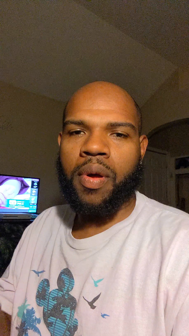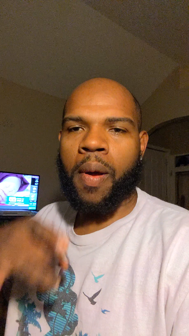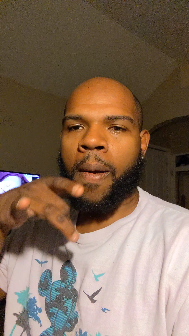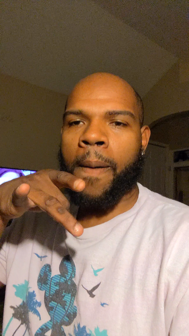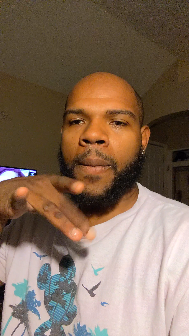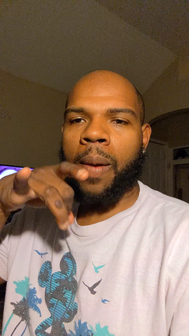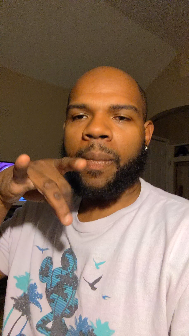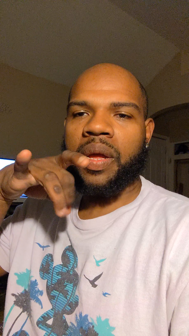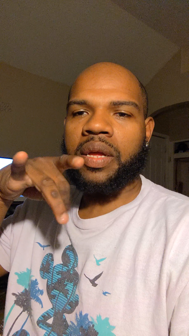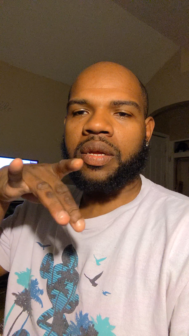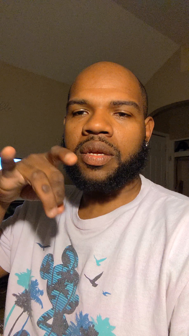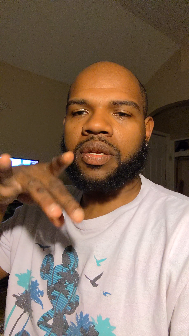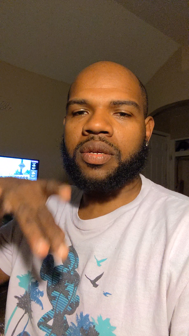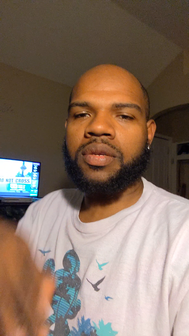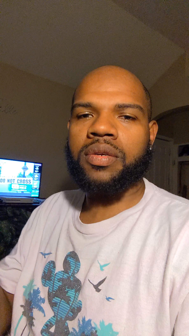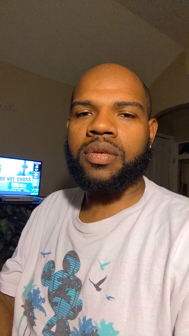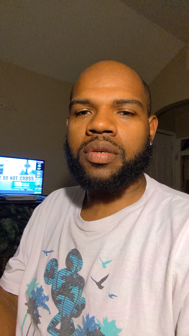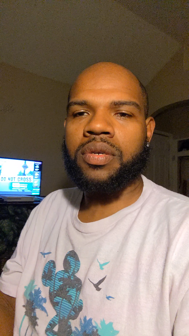pumpkin